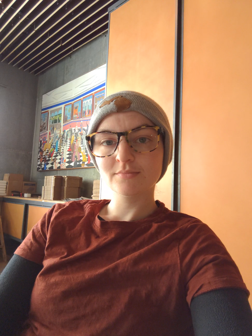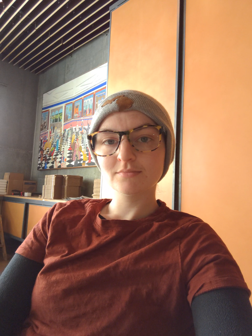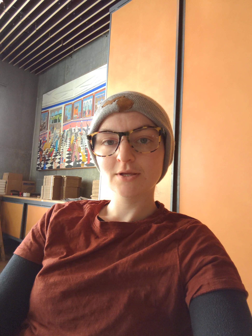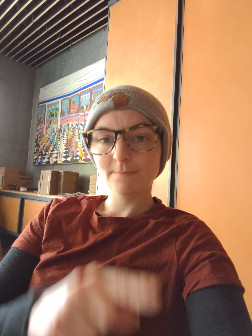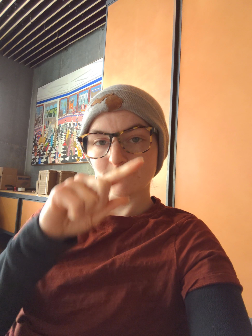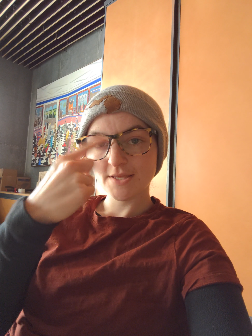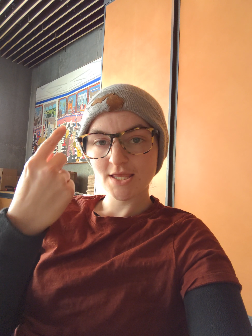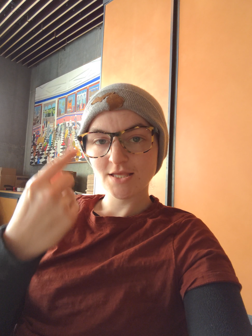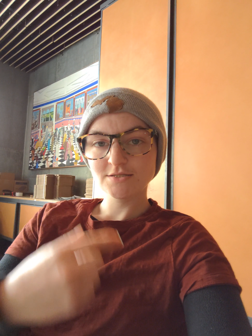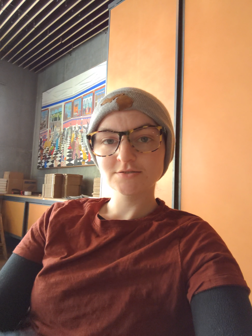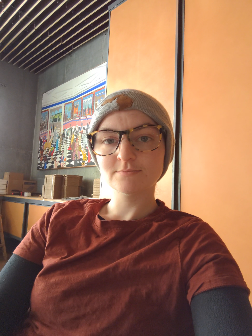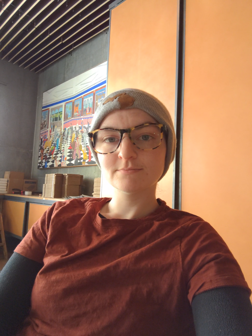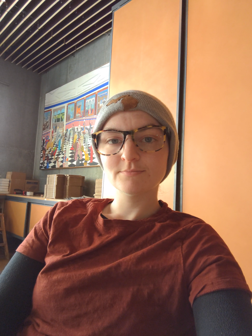black